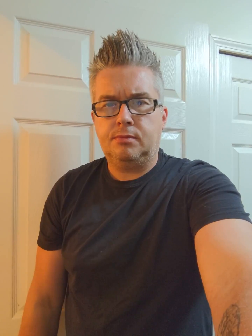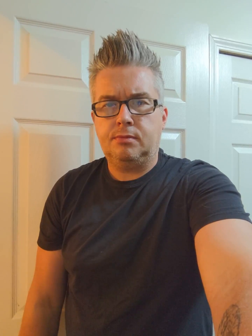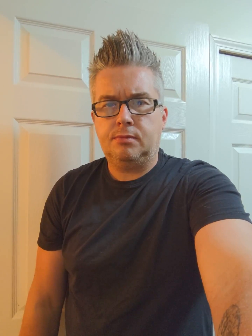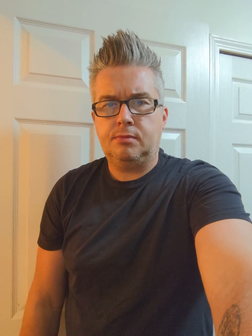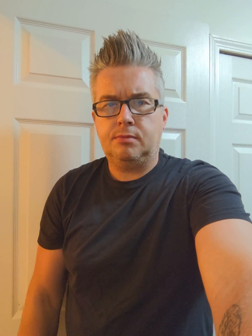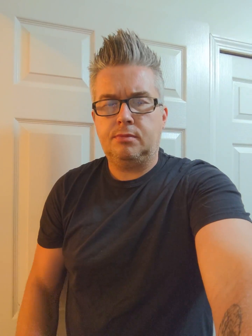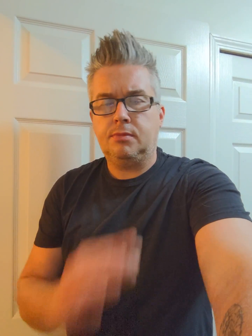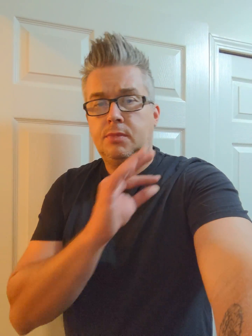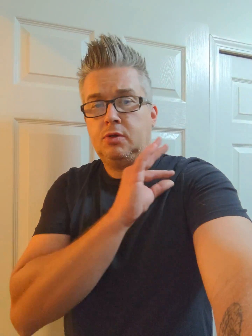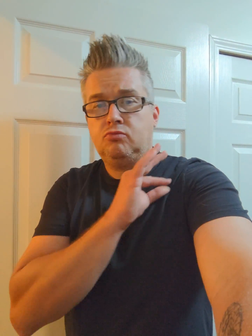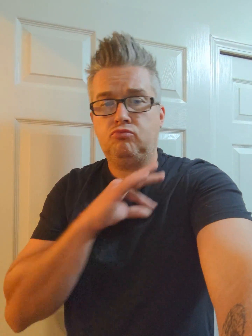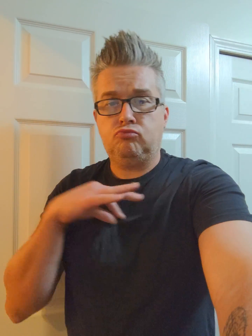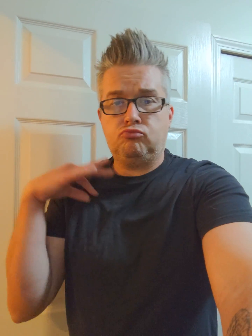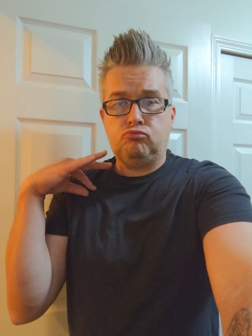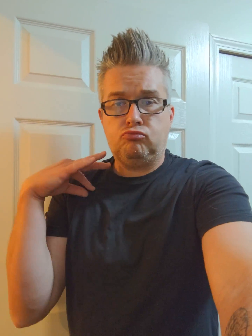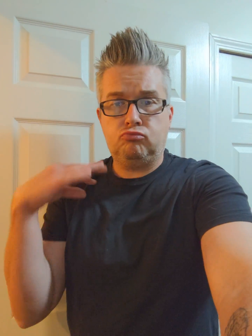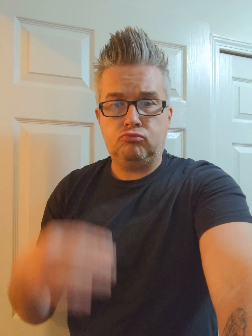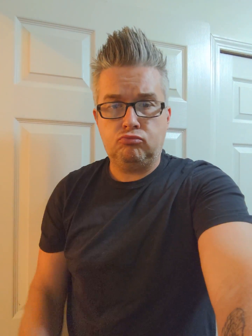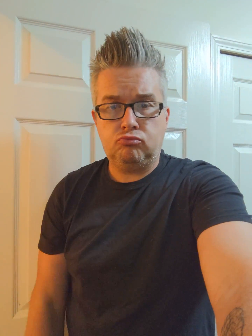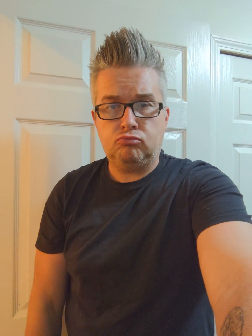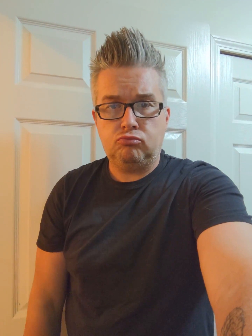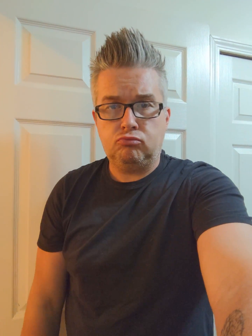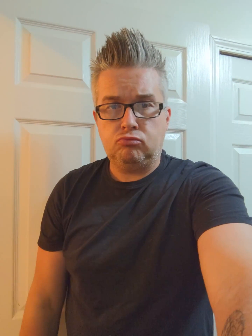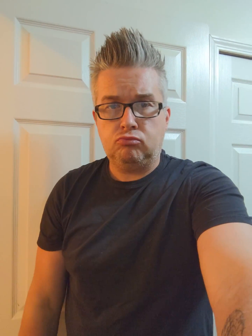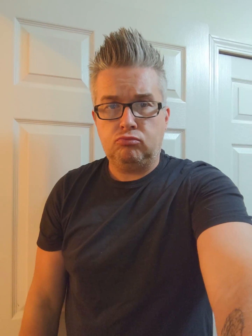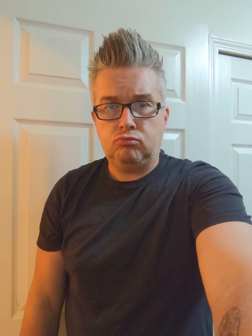beads